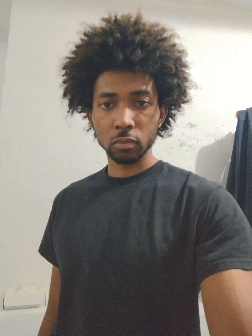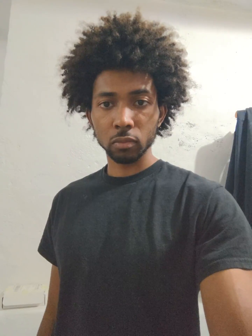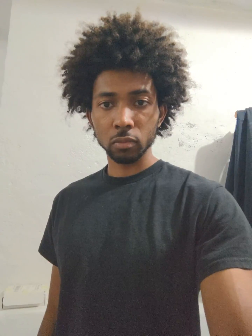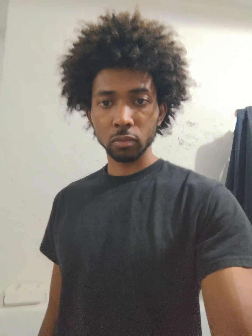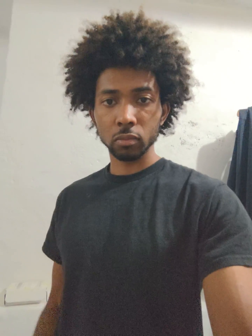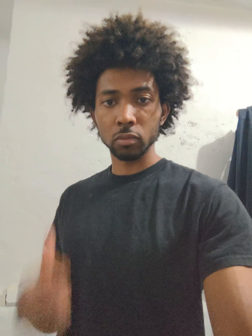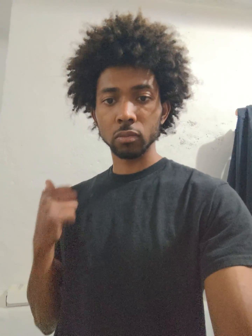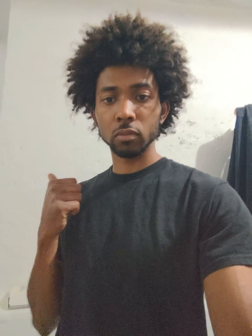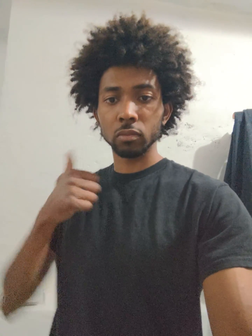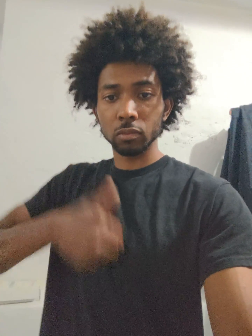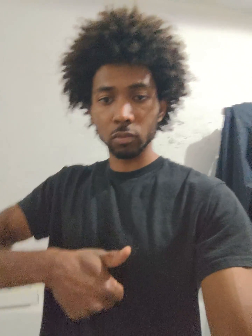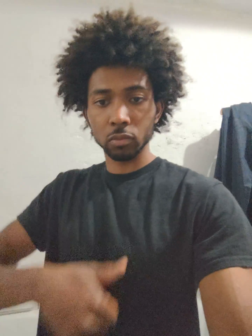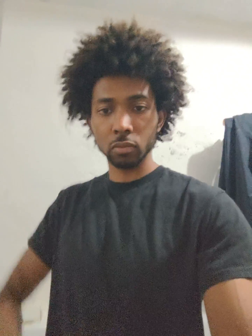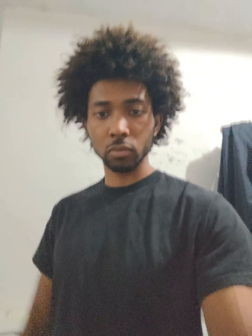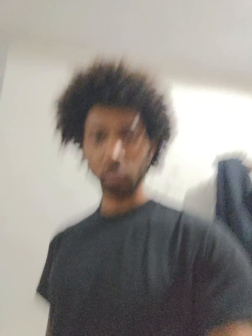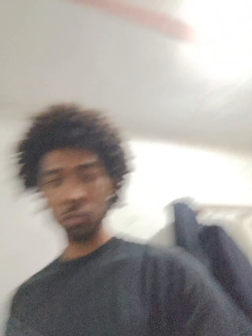coats